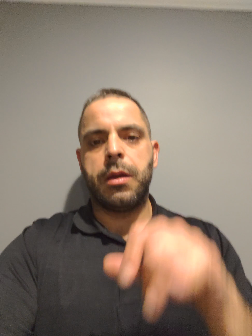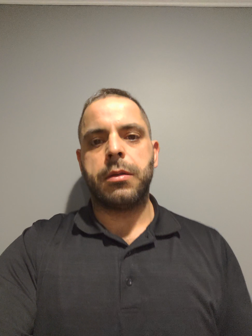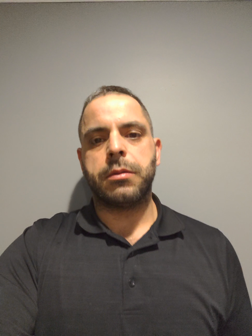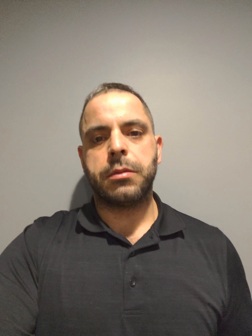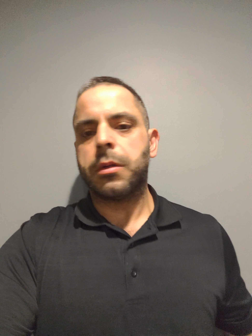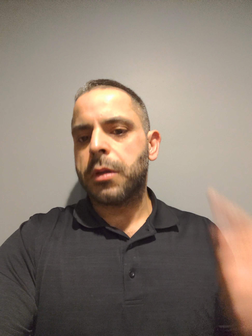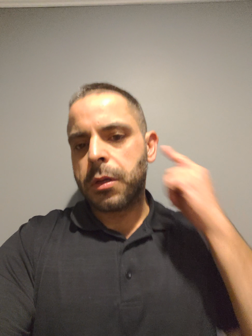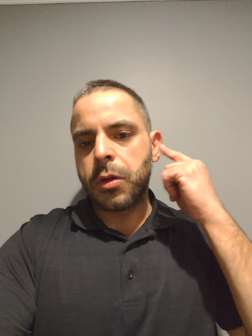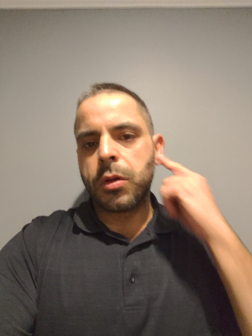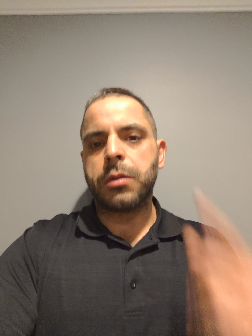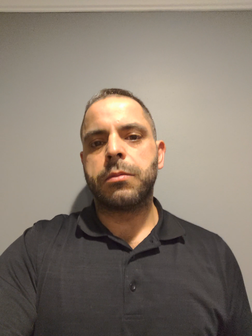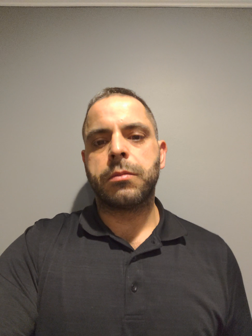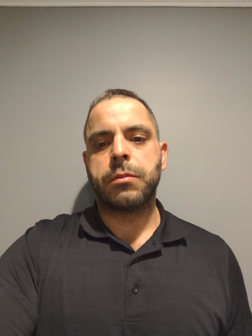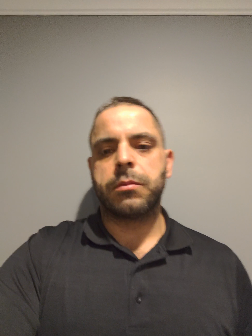ear